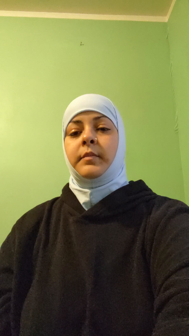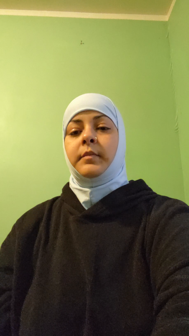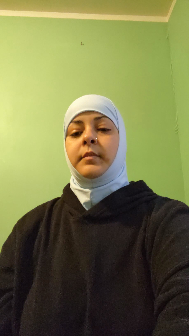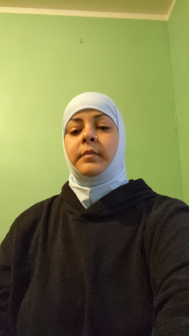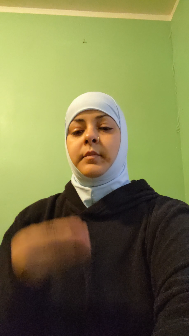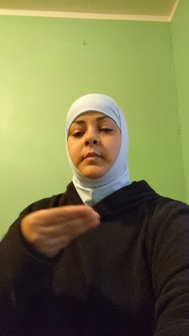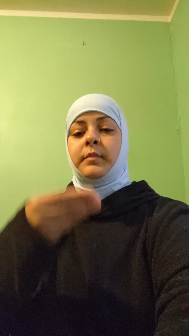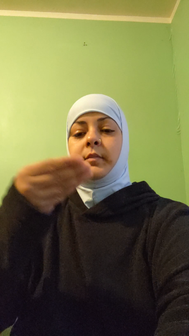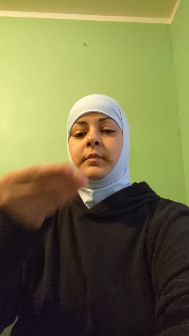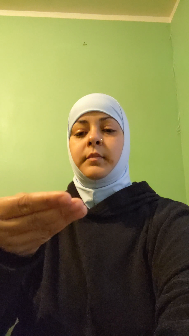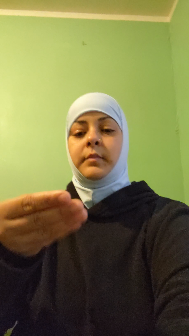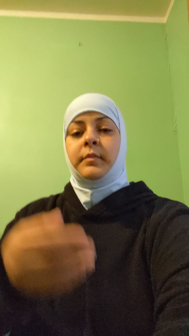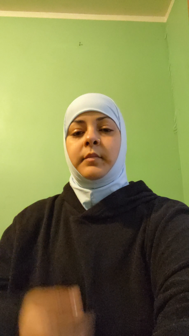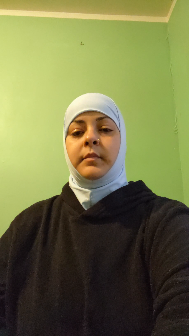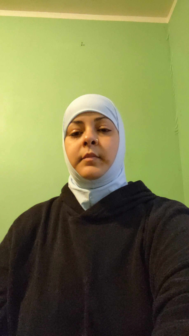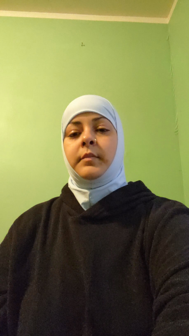buy